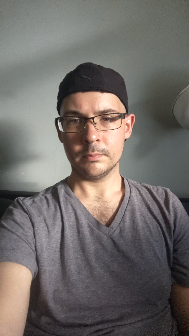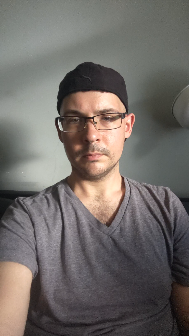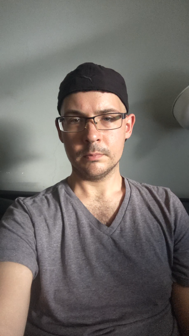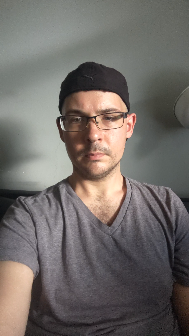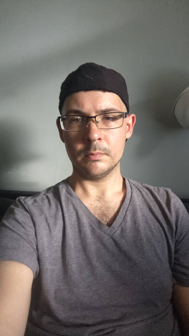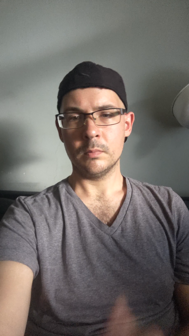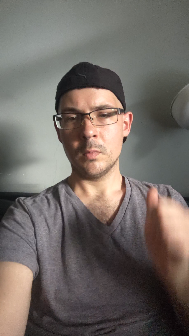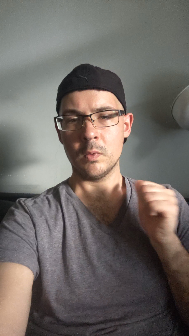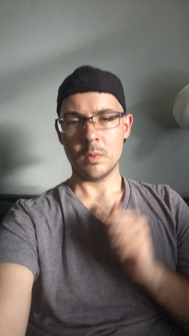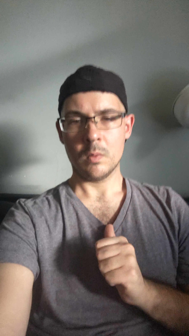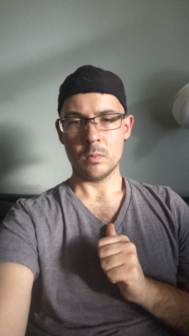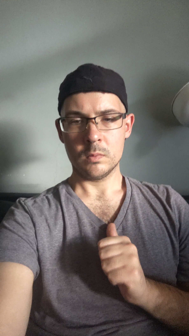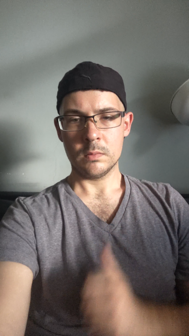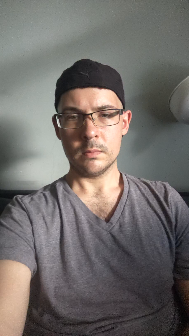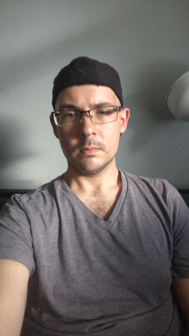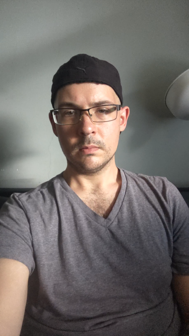coats